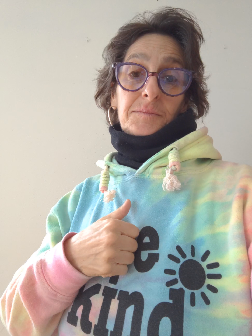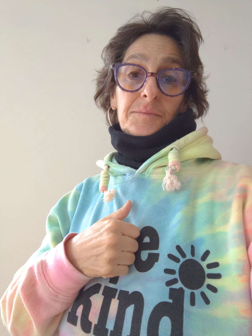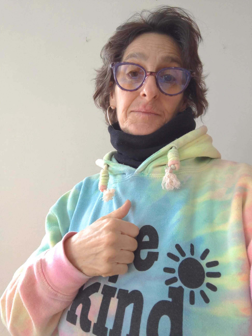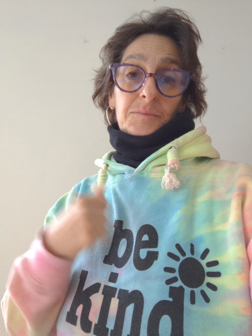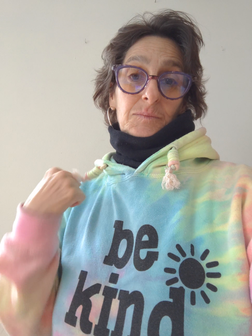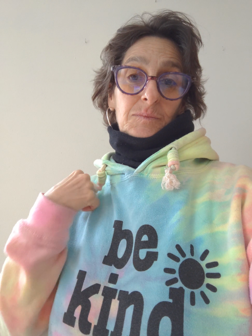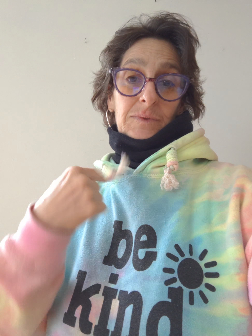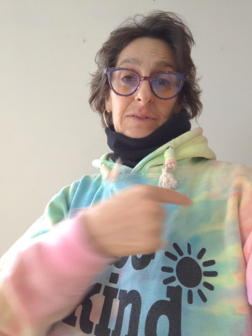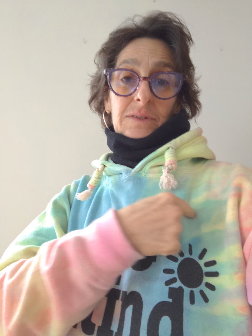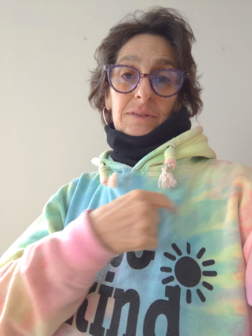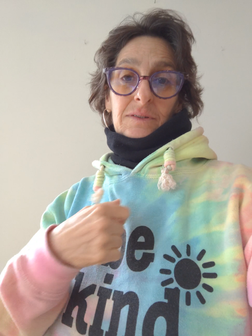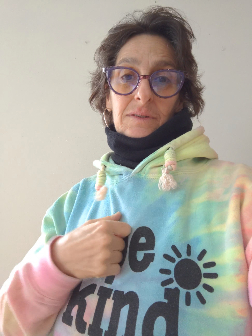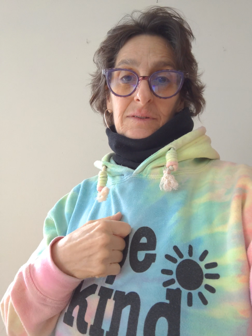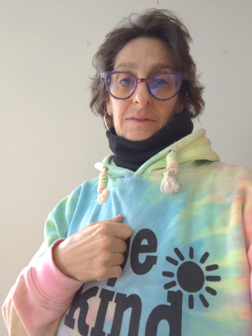we